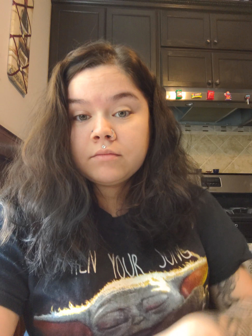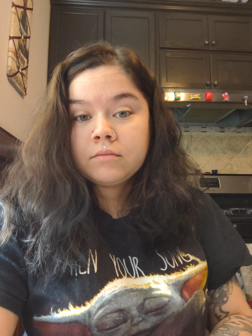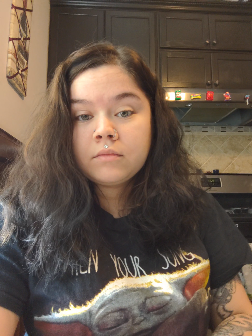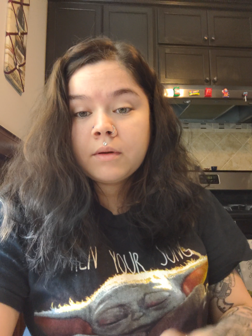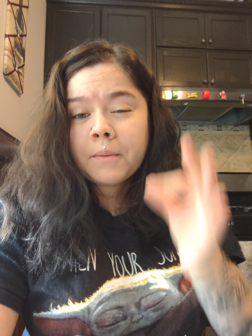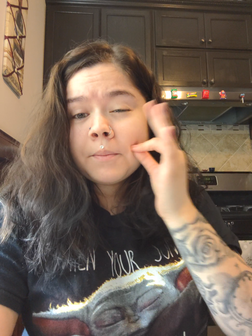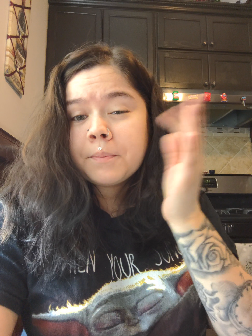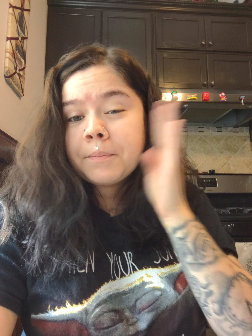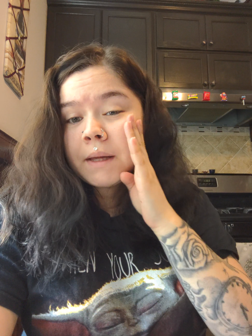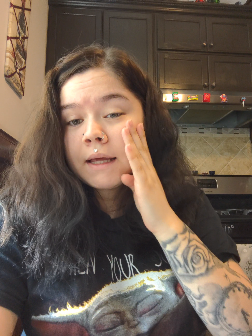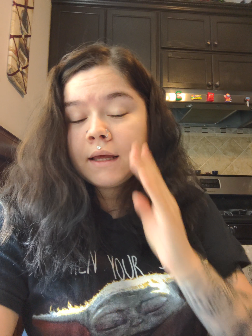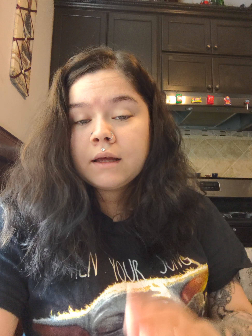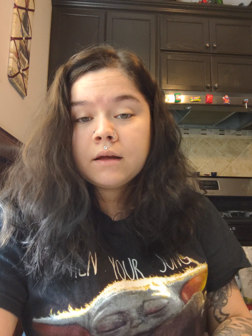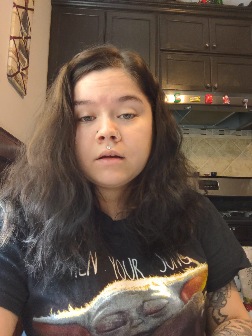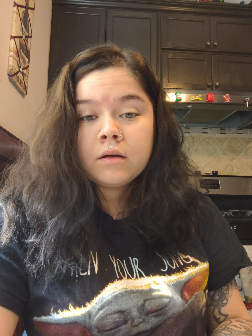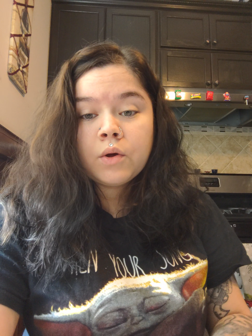bee